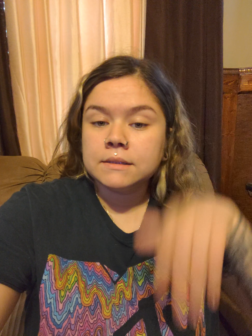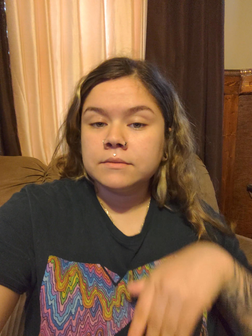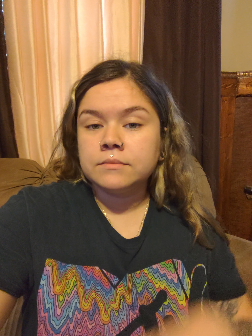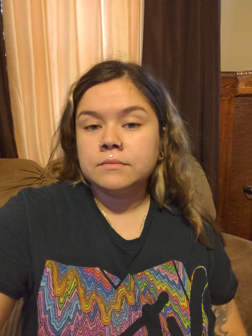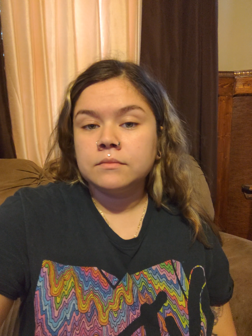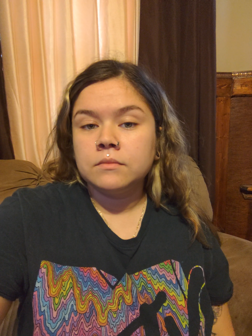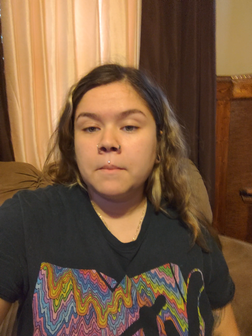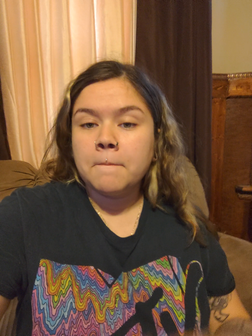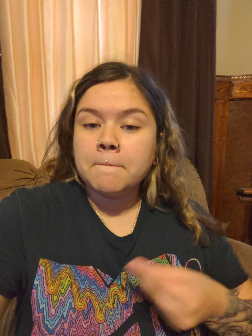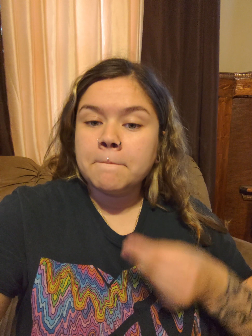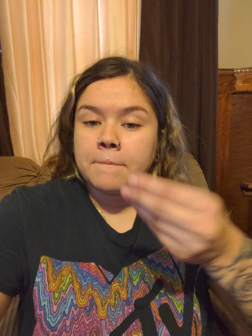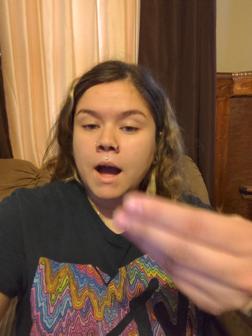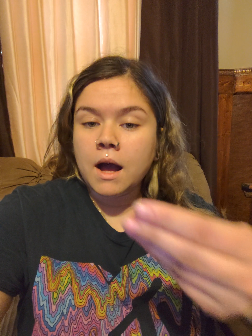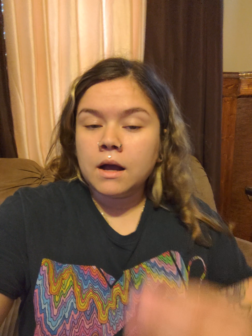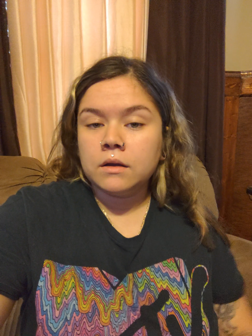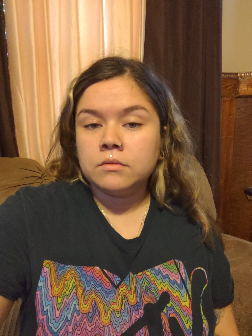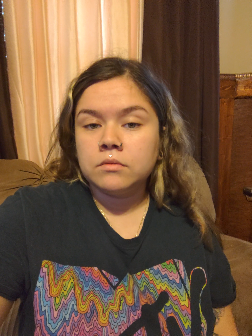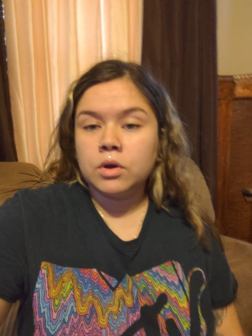buy